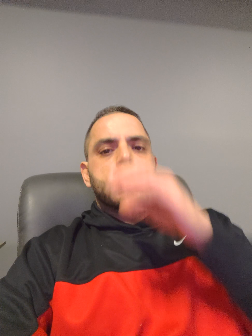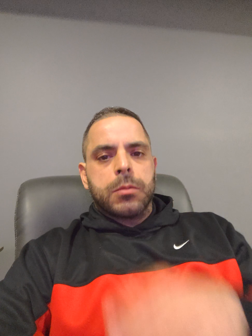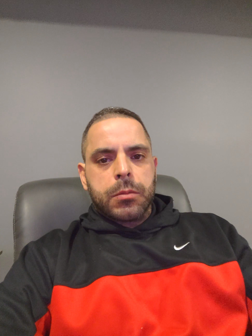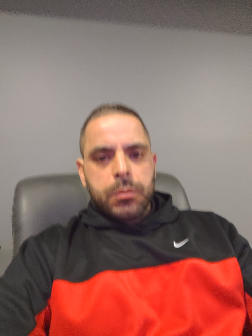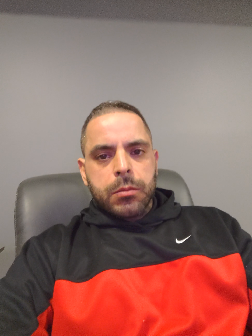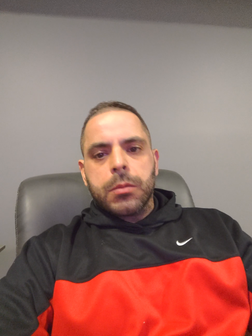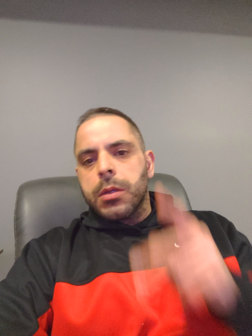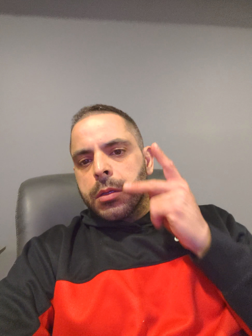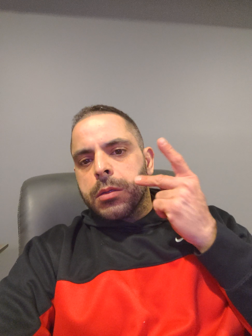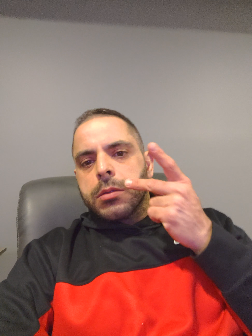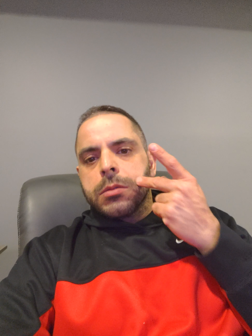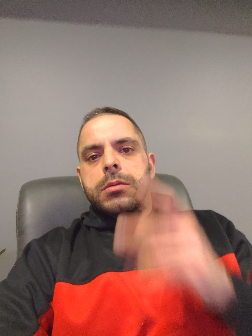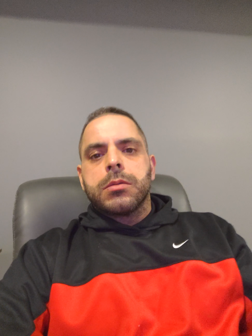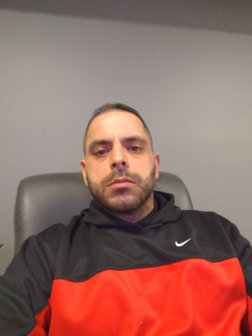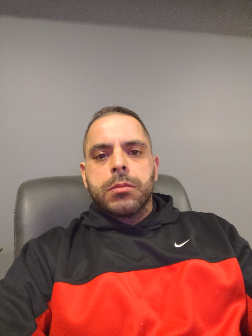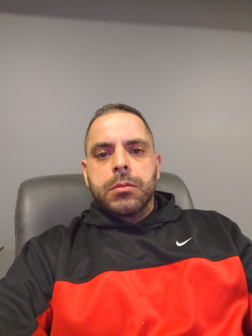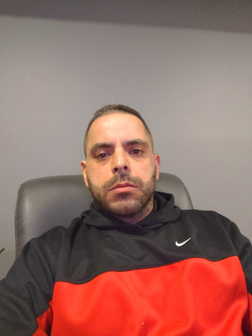kitty